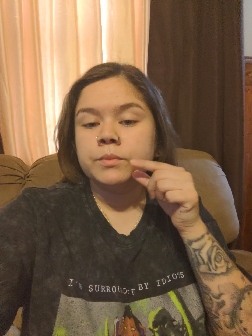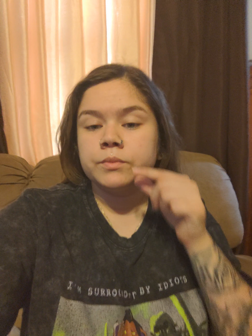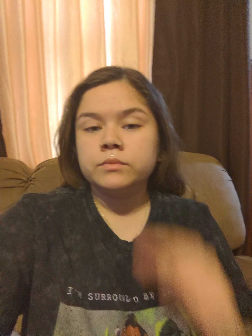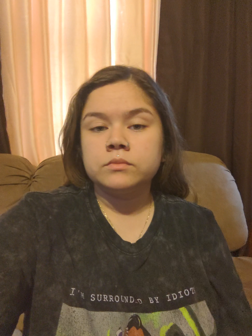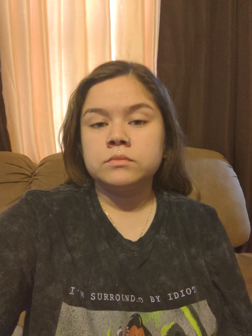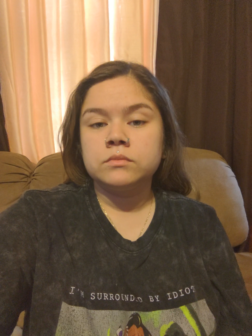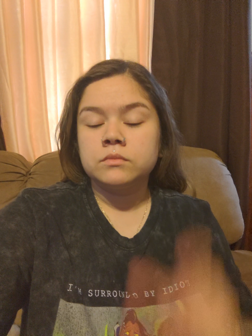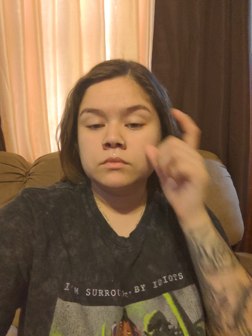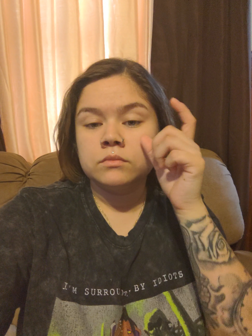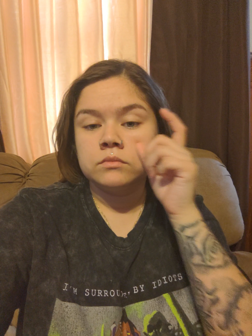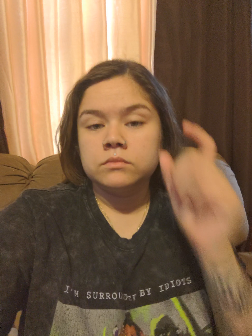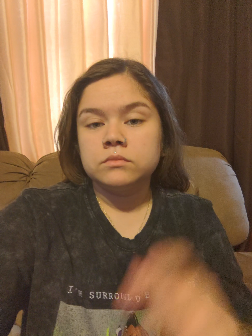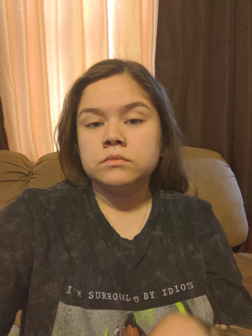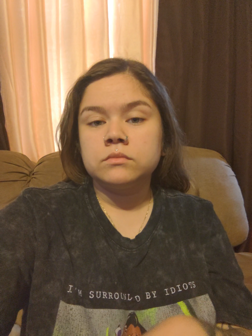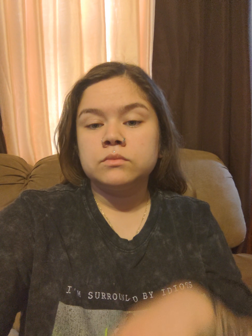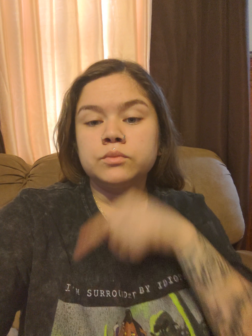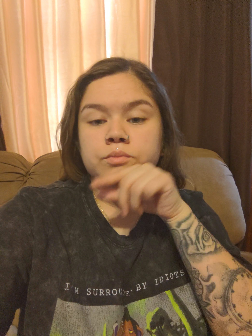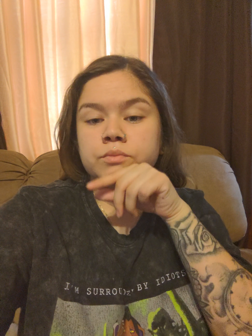glasses